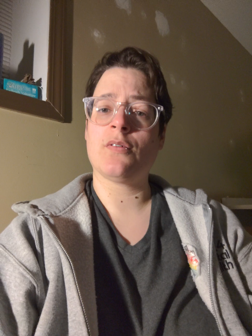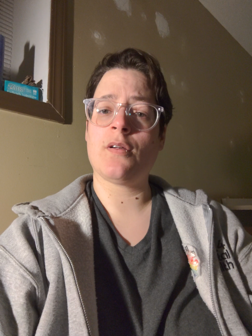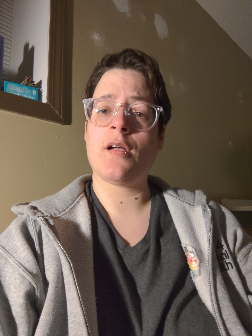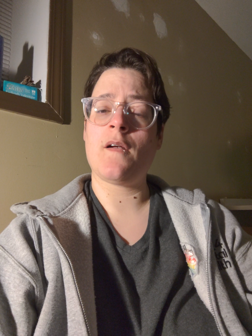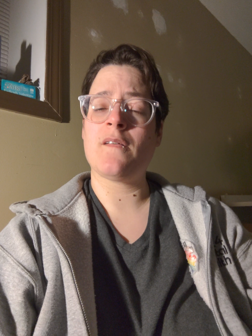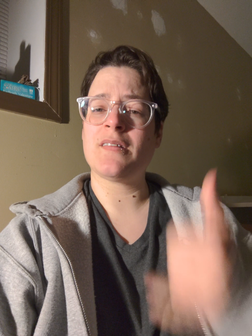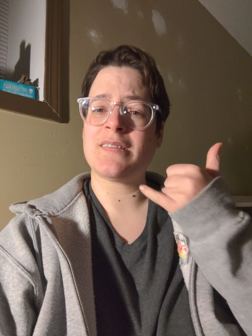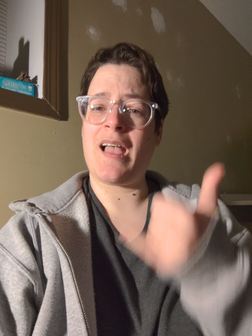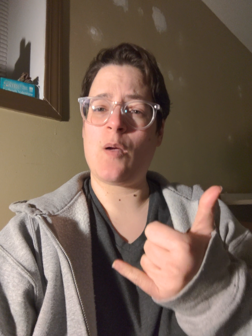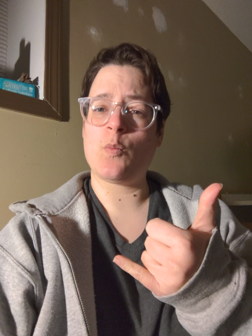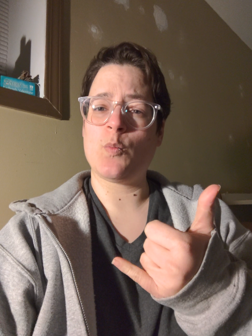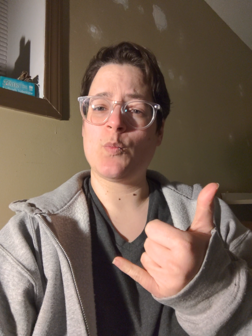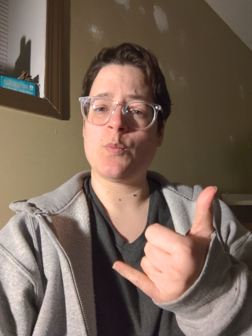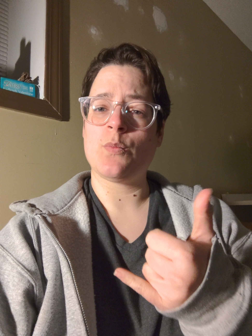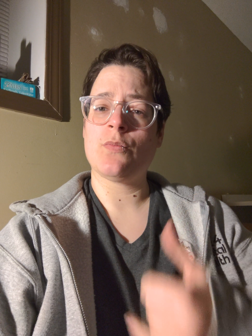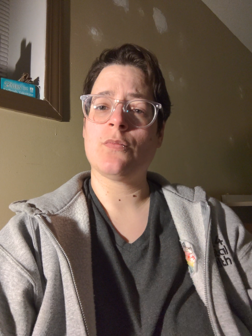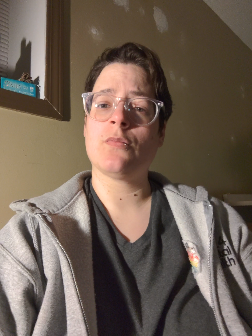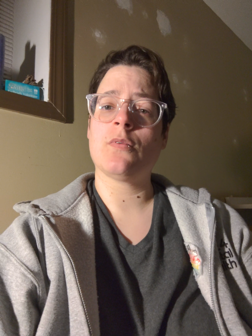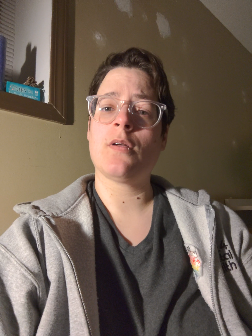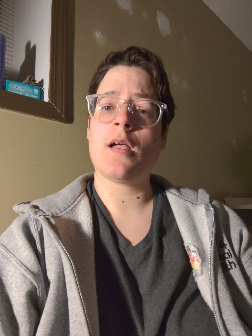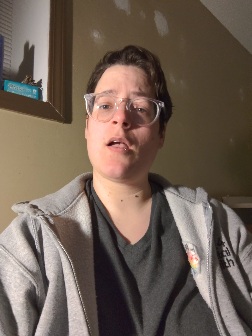now